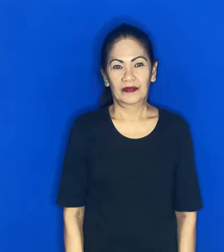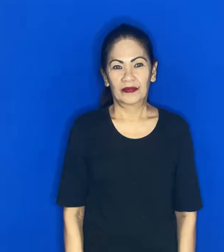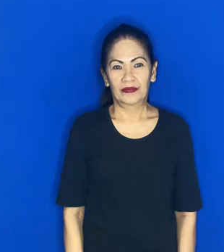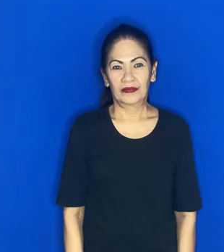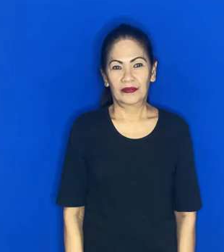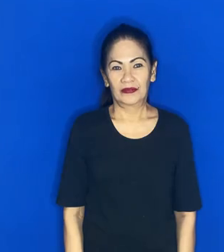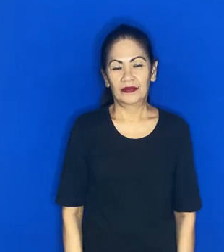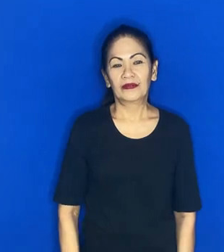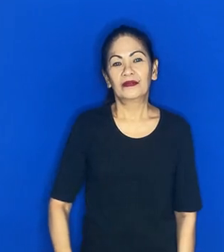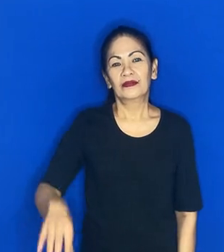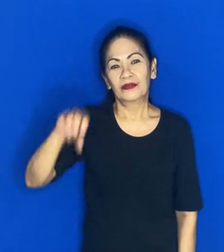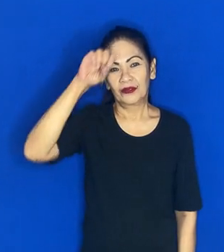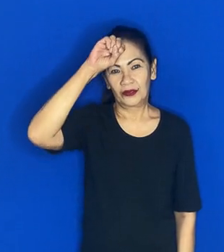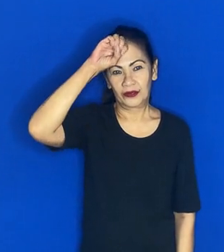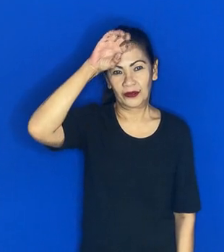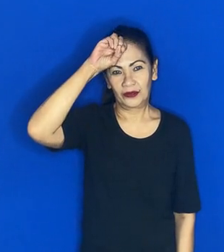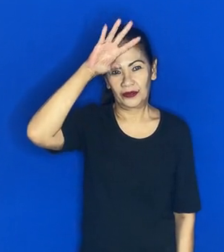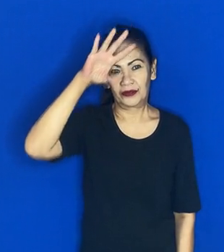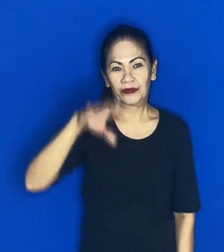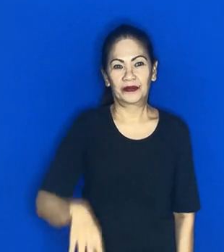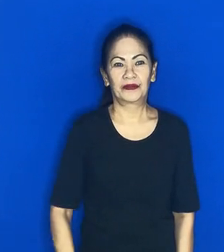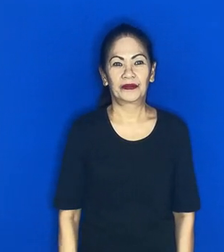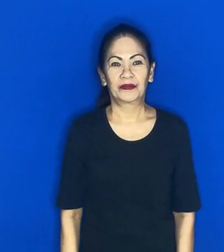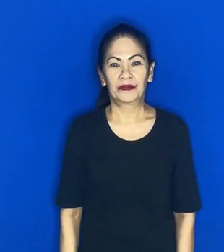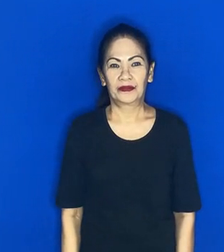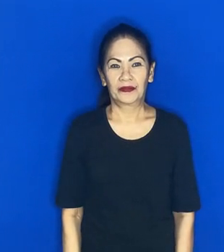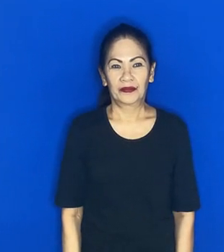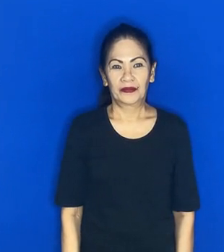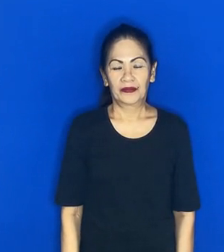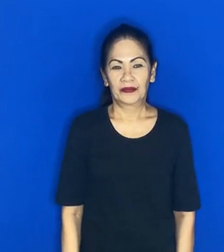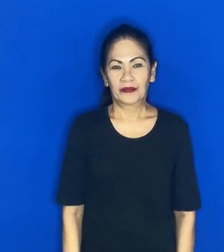grandfather